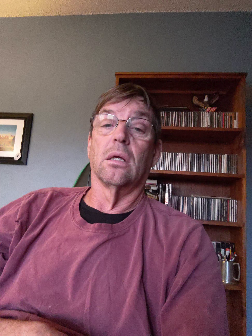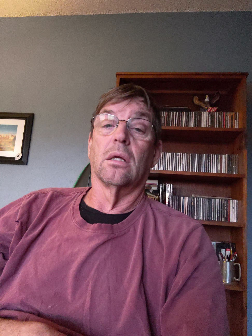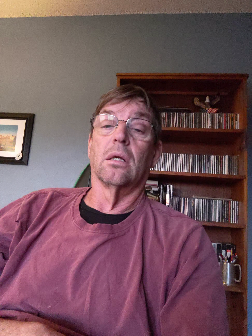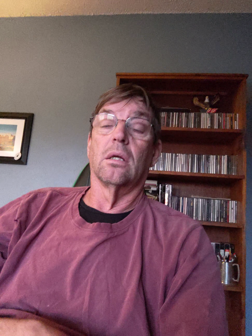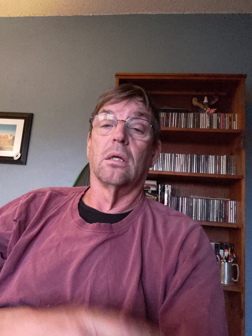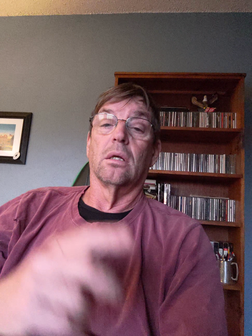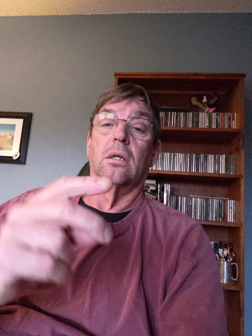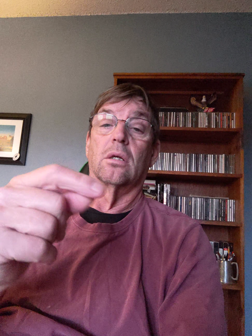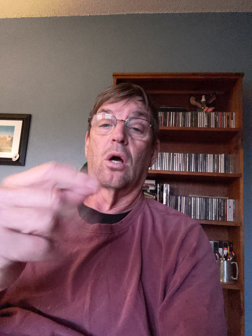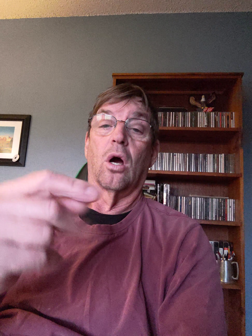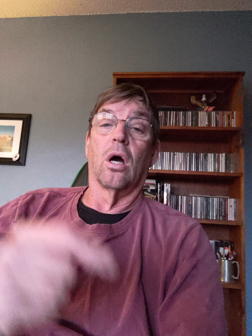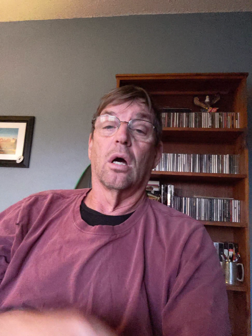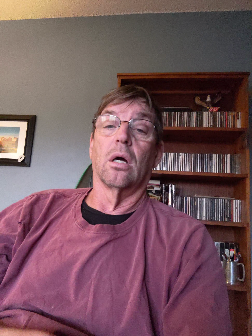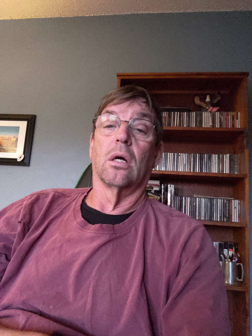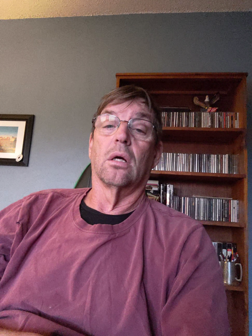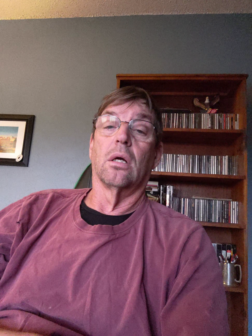dog